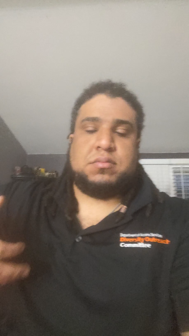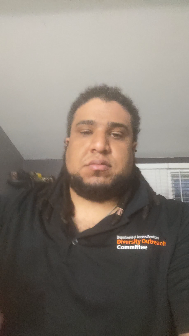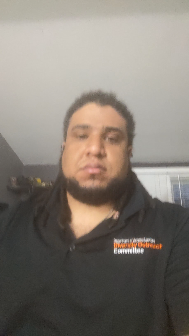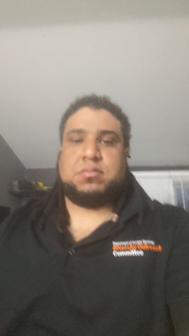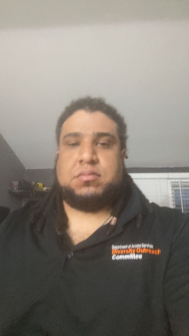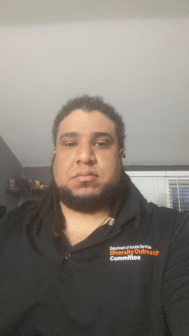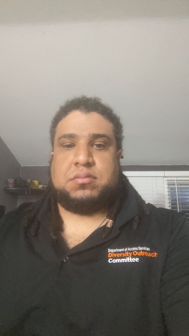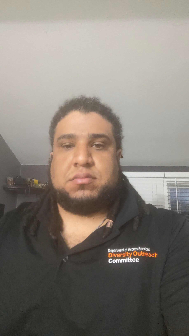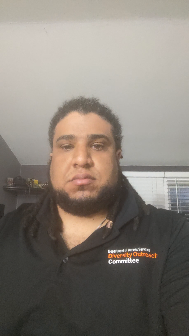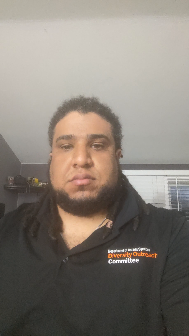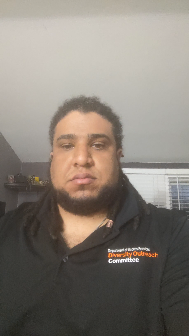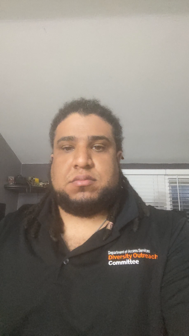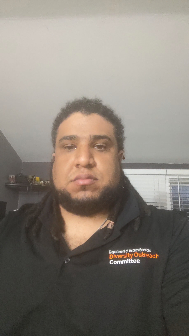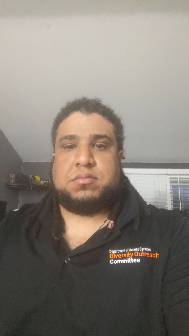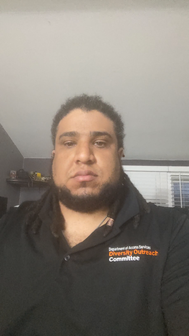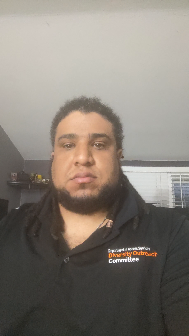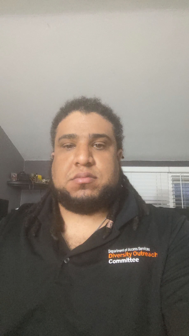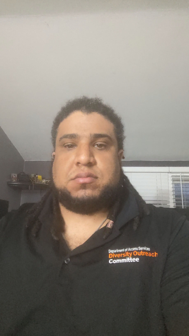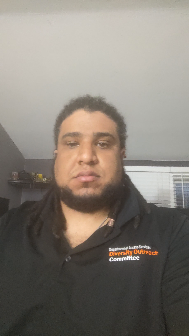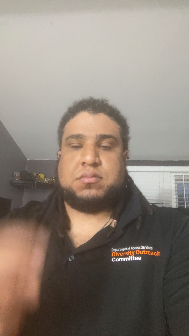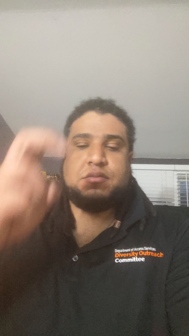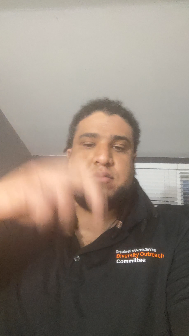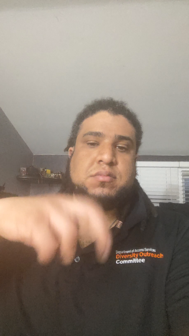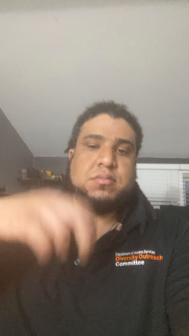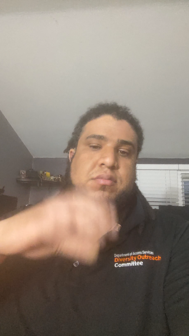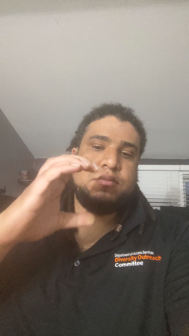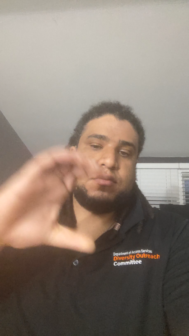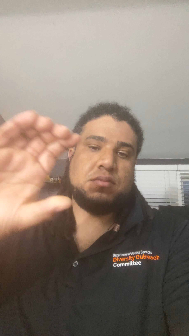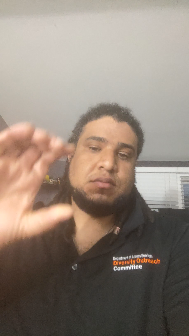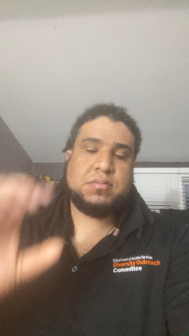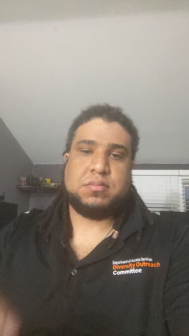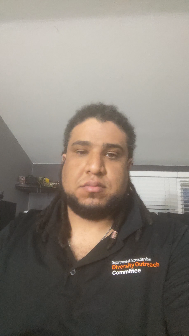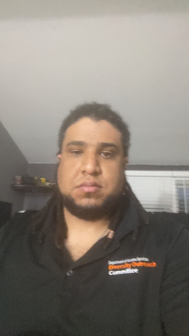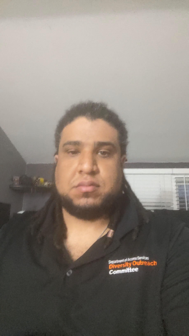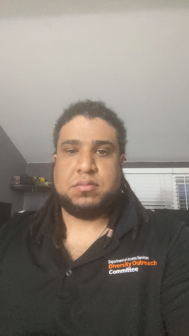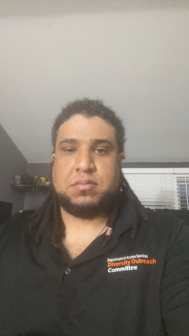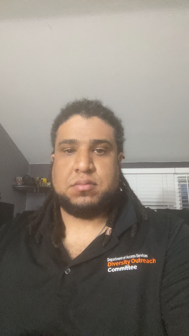potato chip